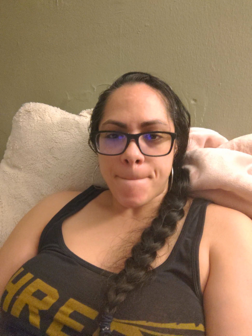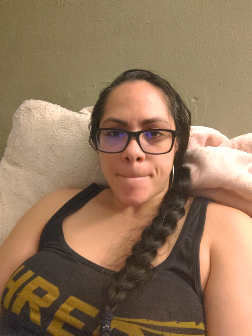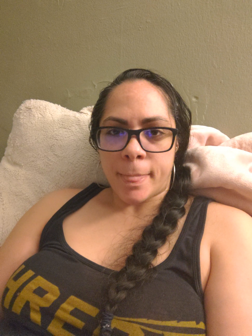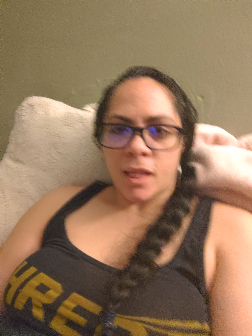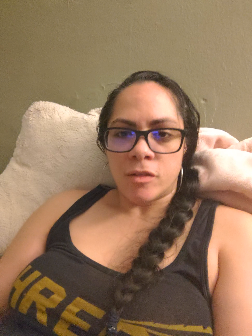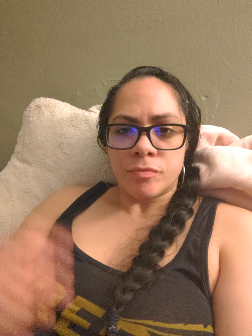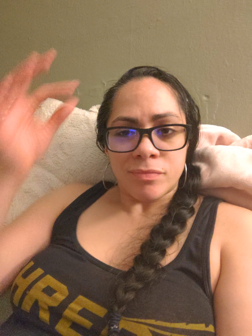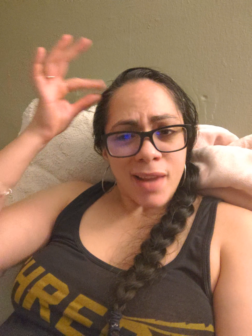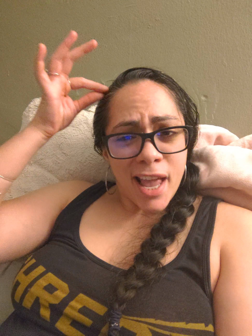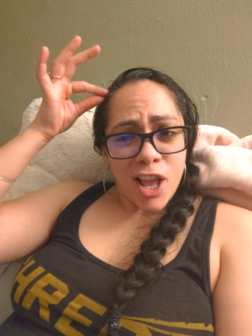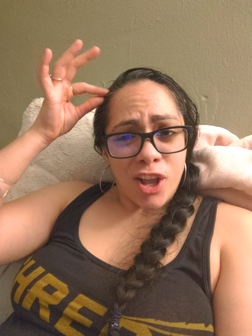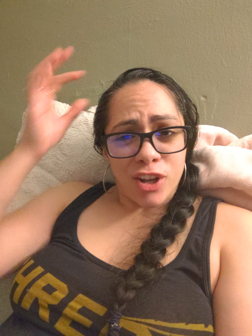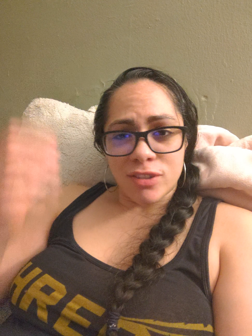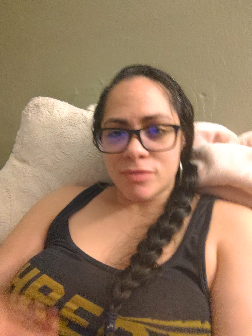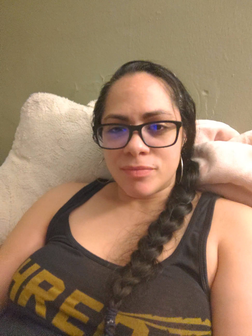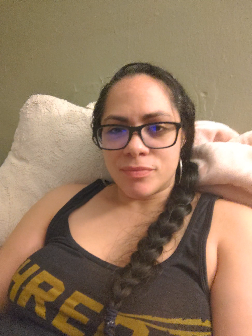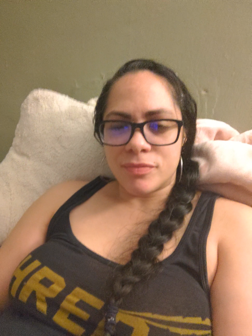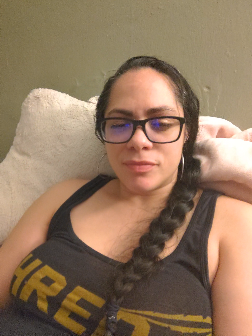hair